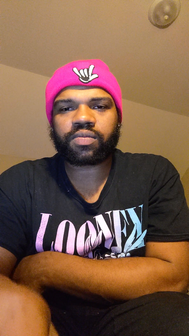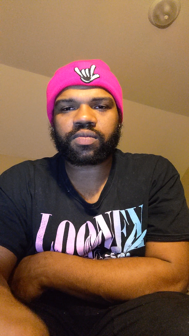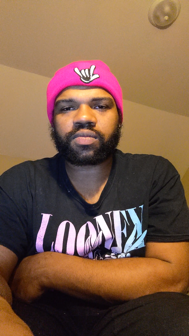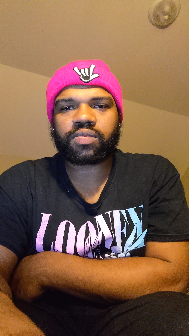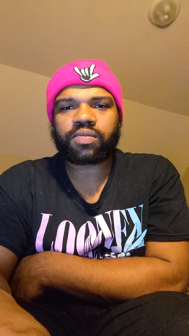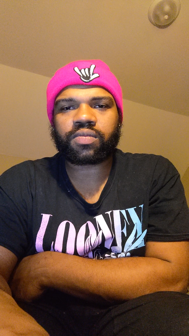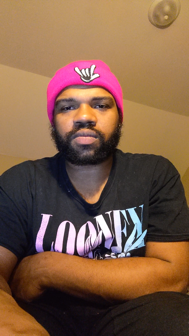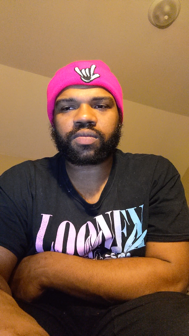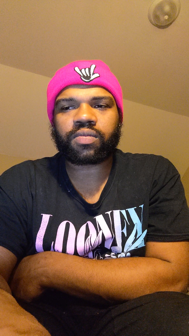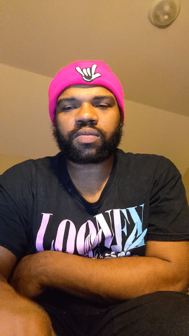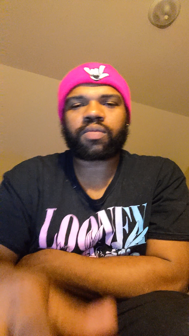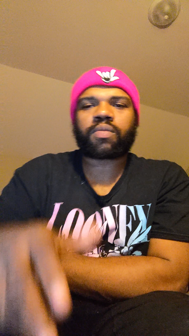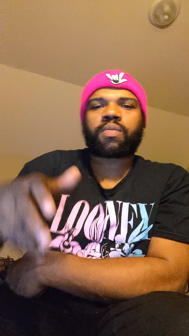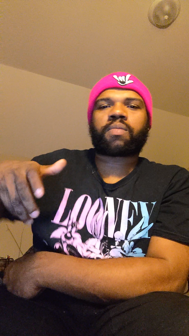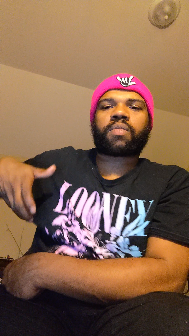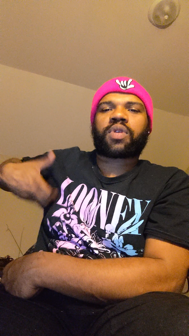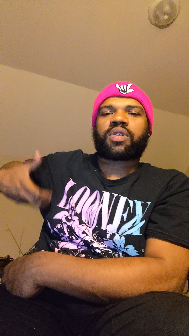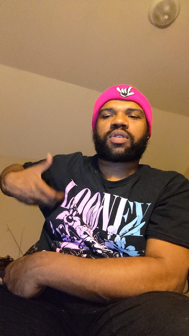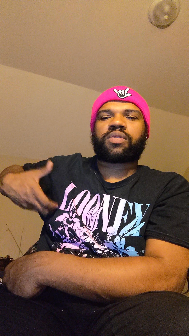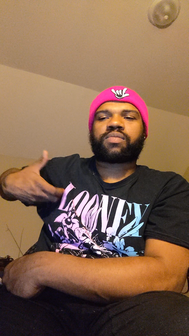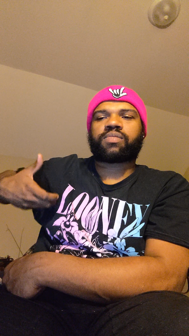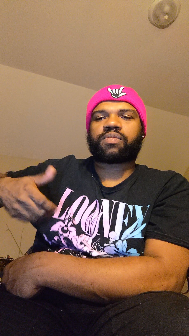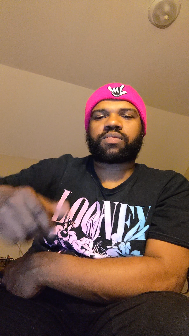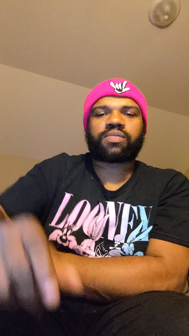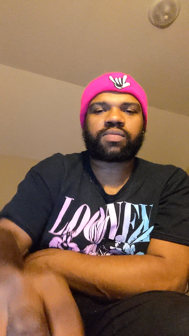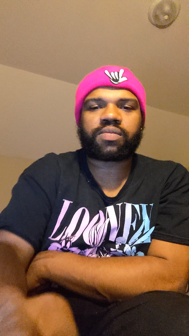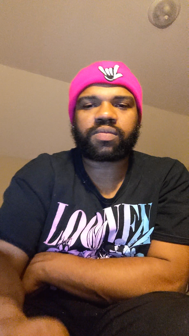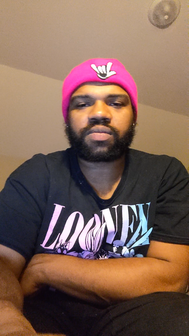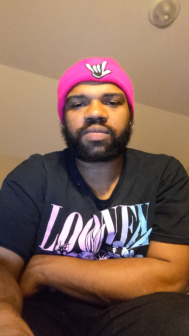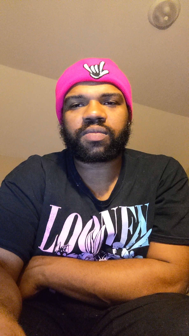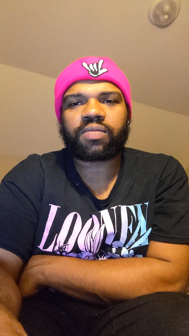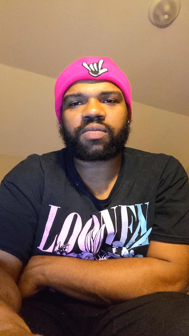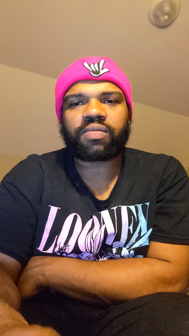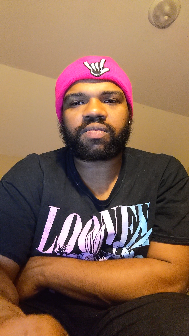monkey